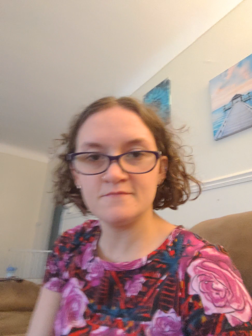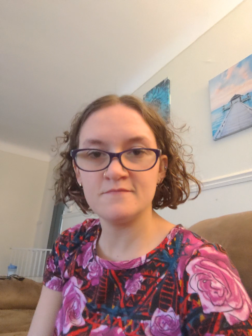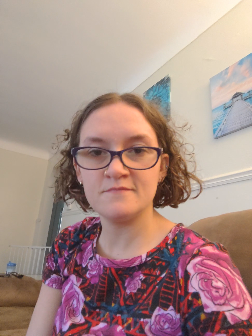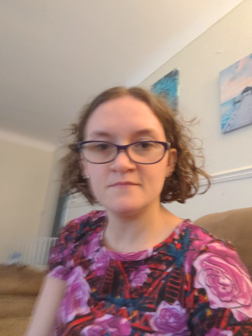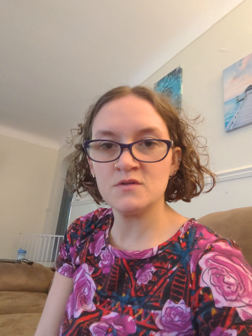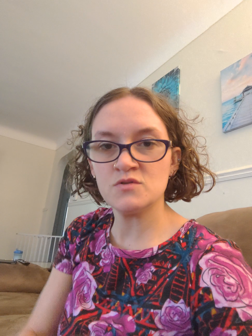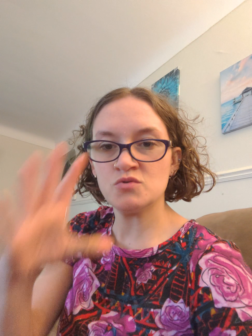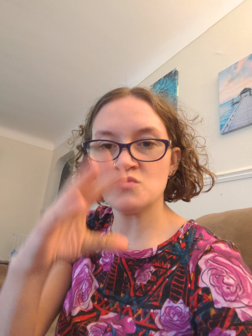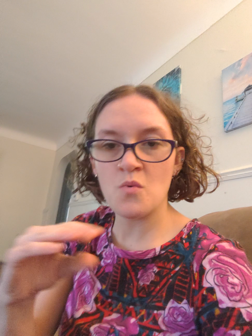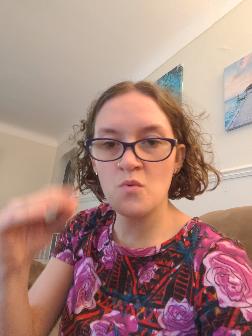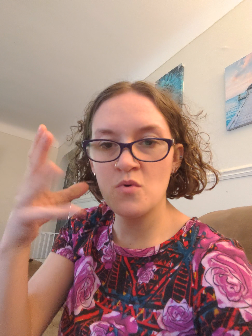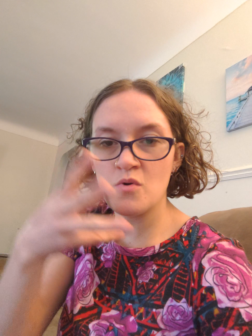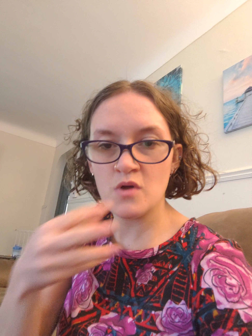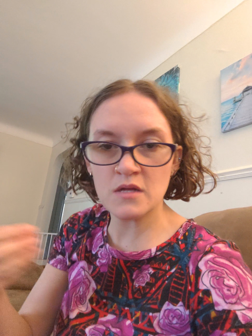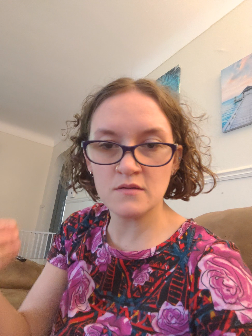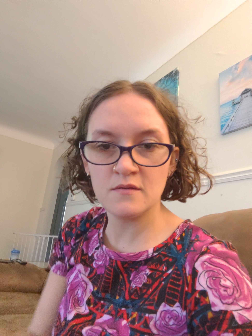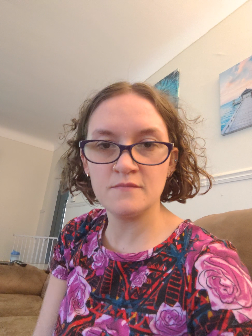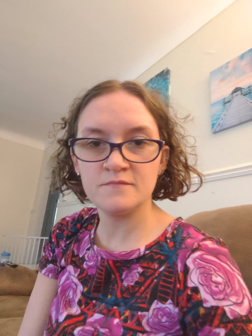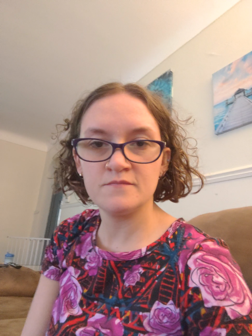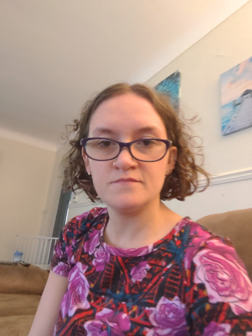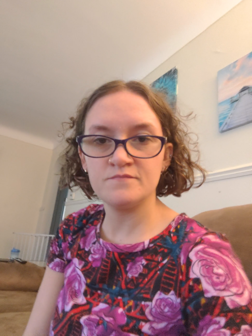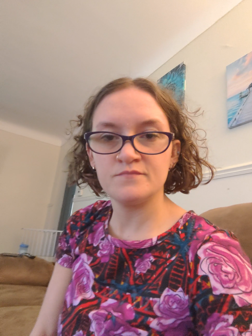story